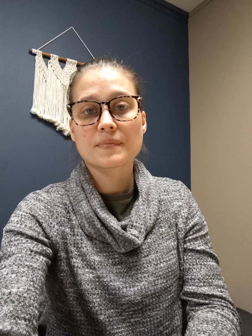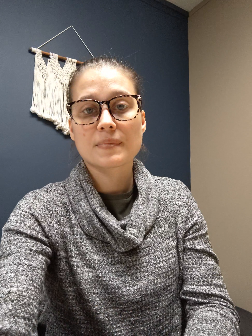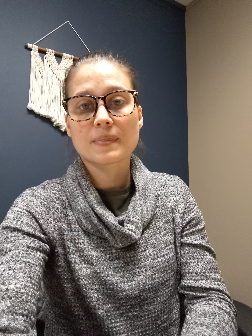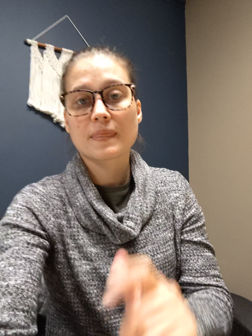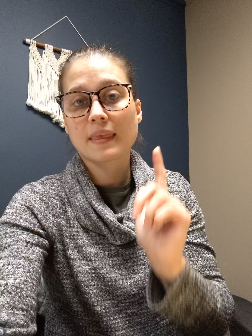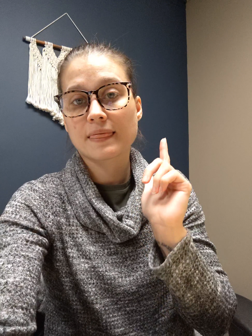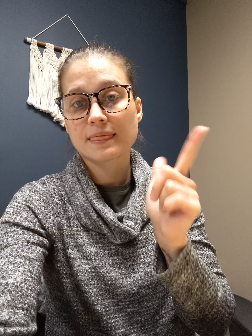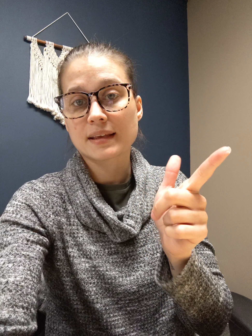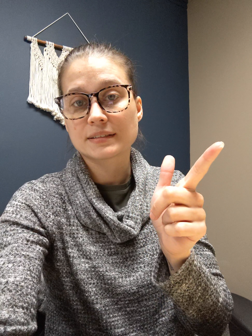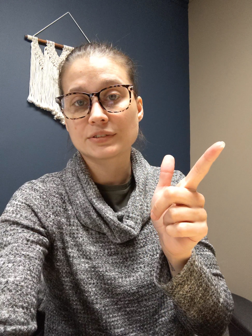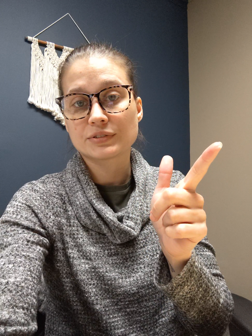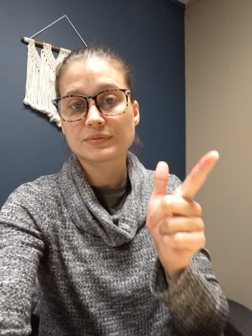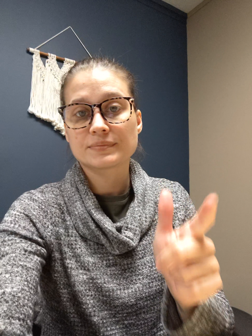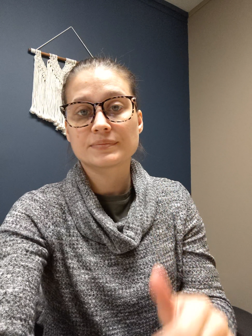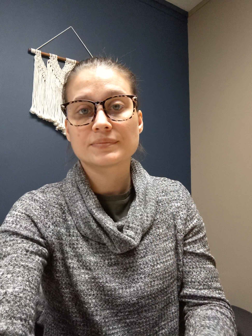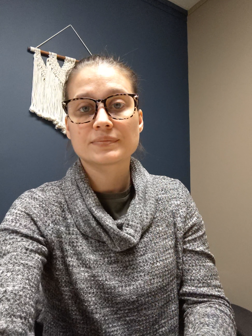later